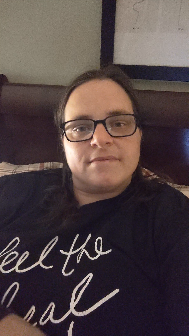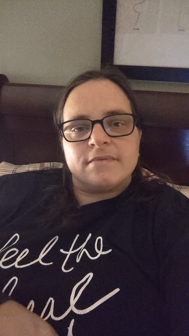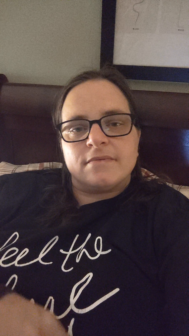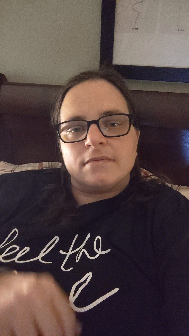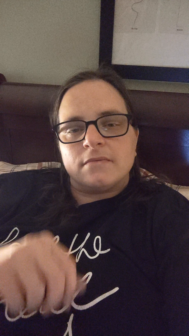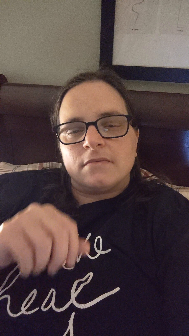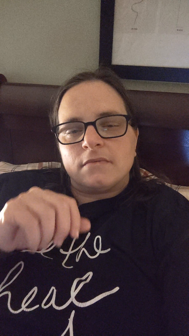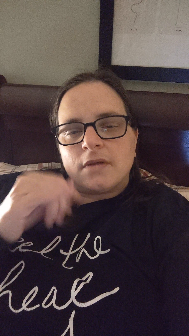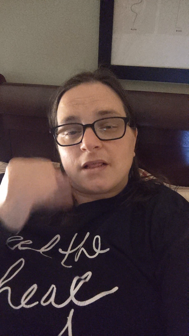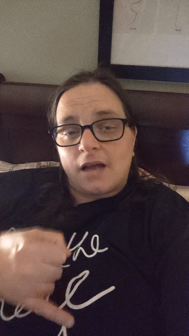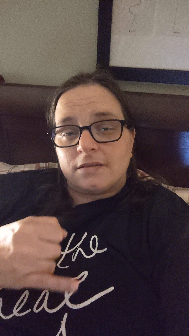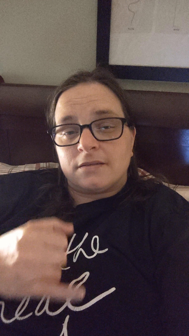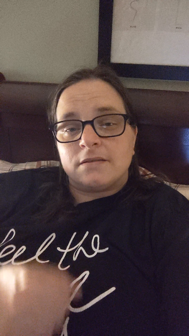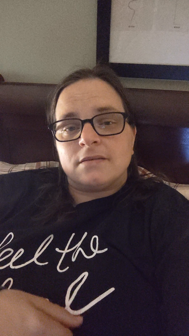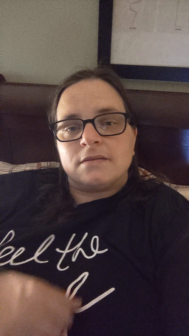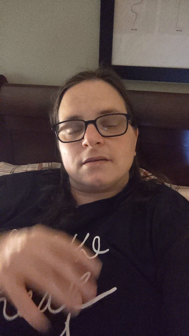last